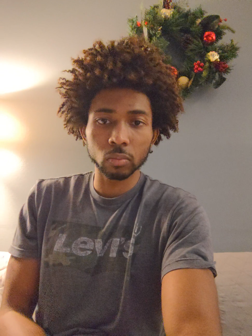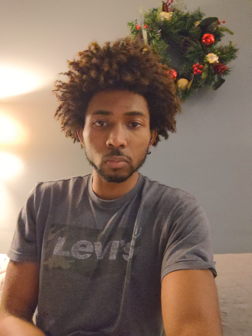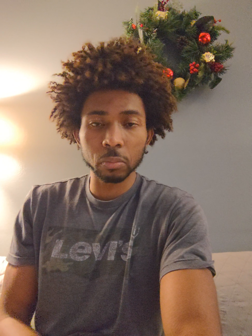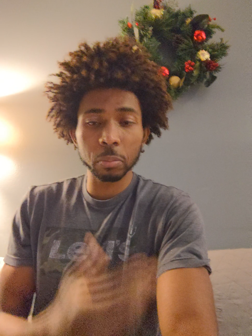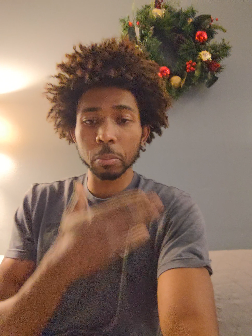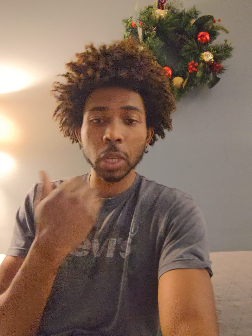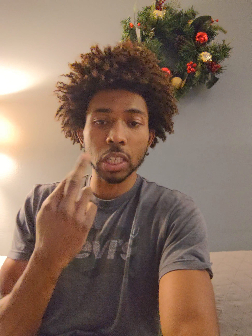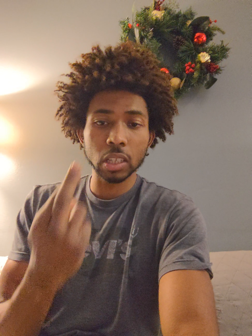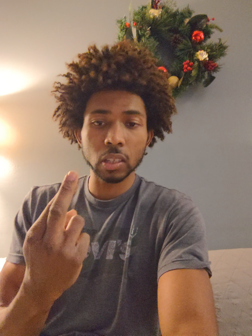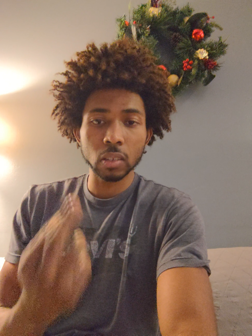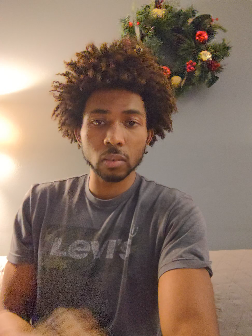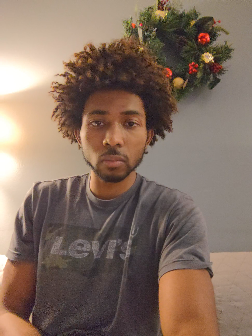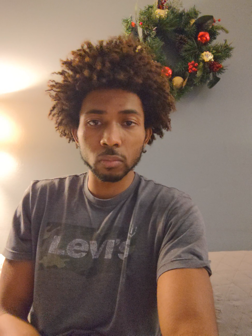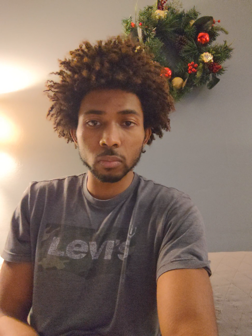beside